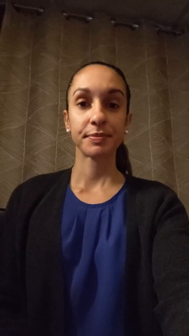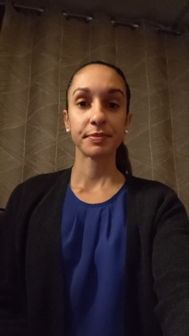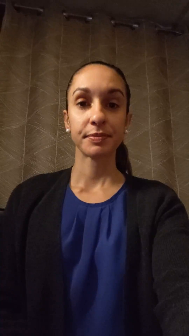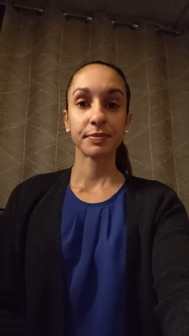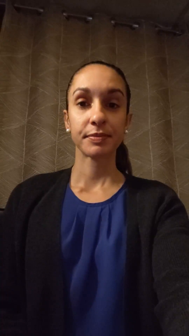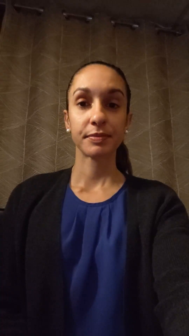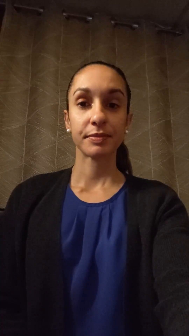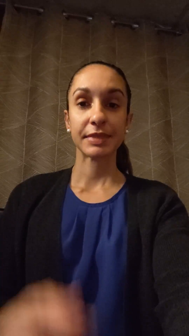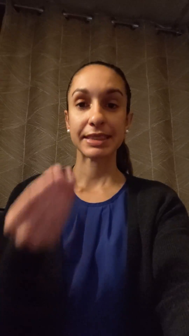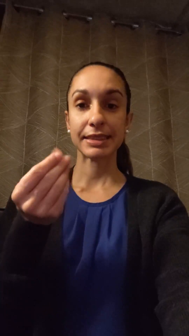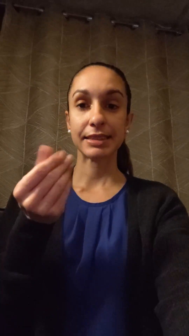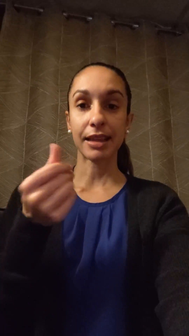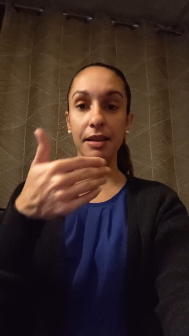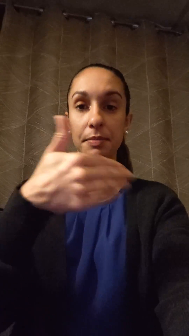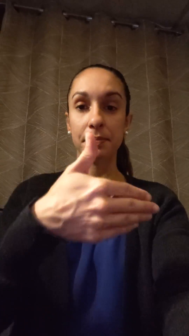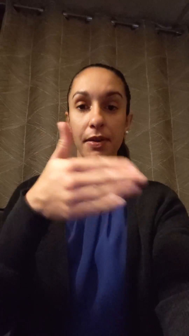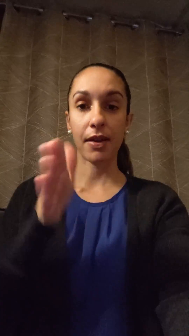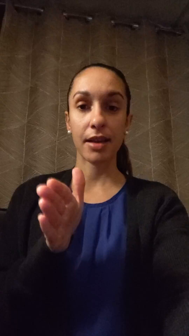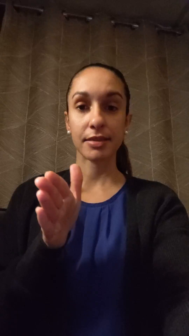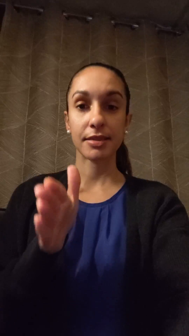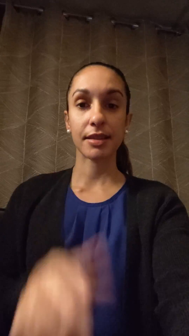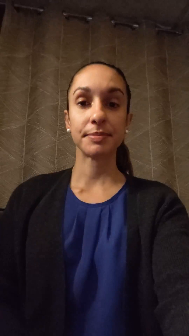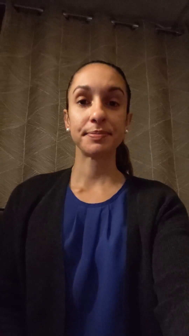sandbox